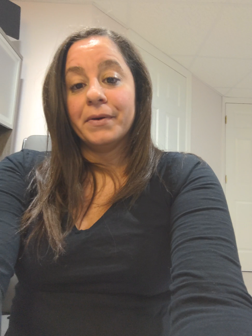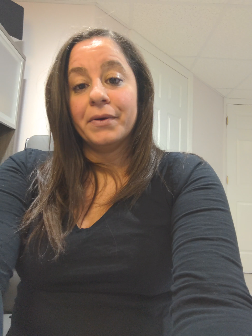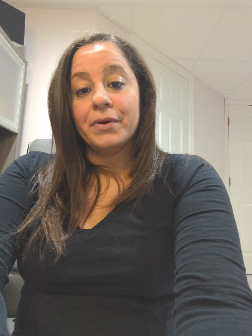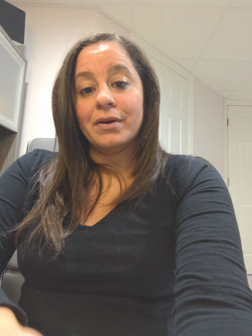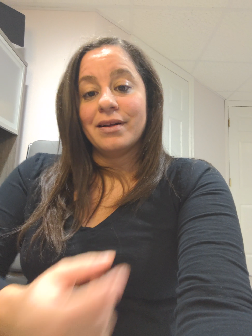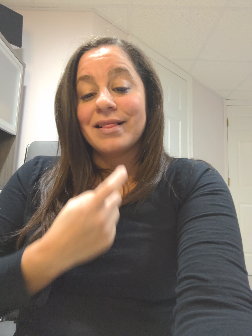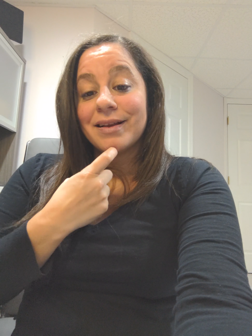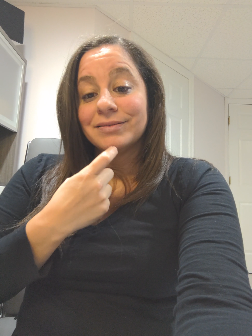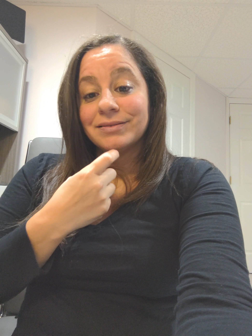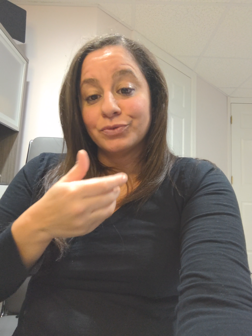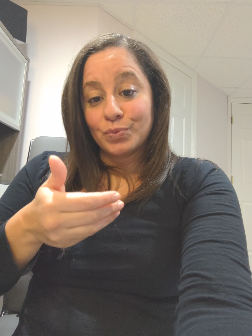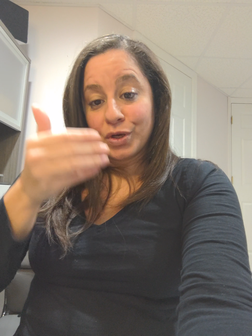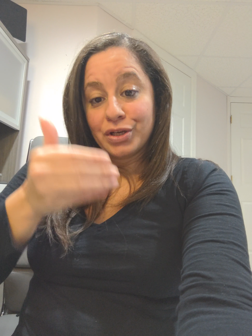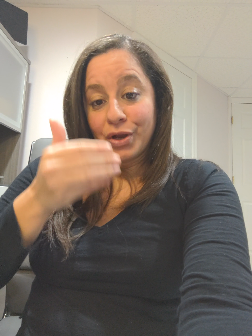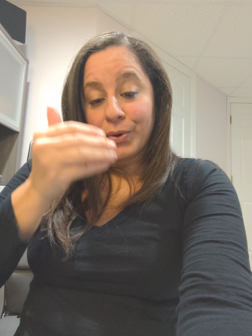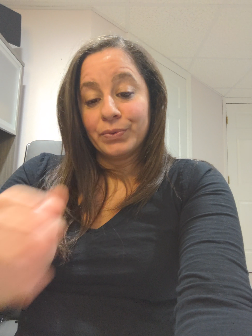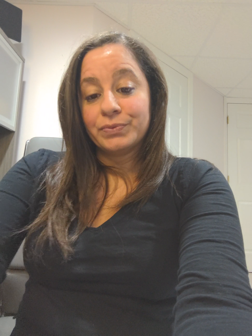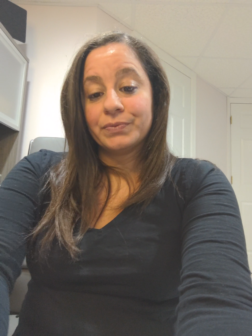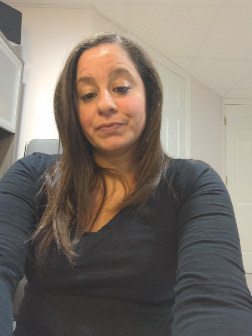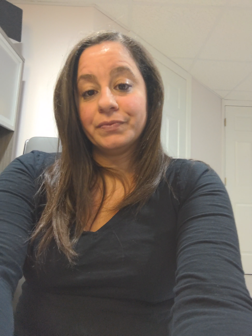window